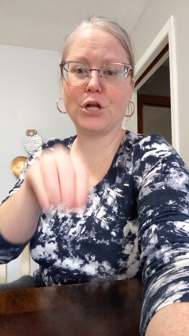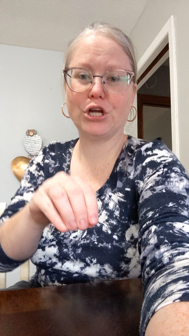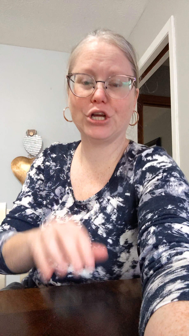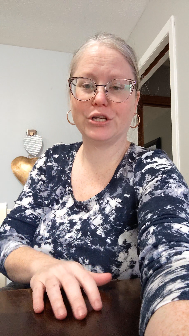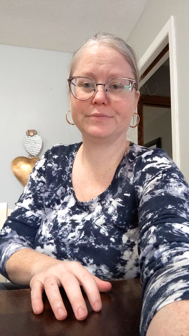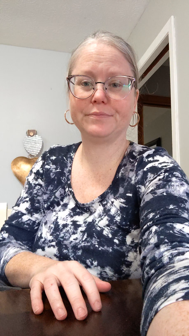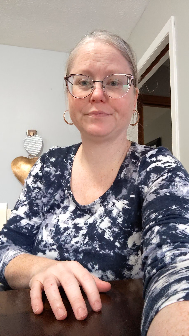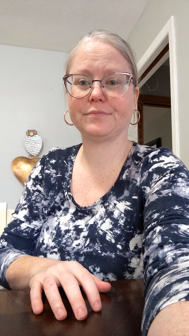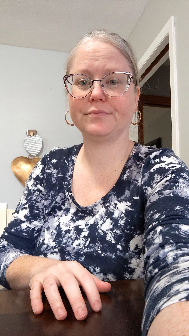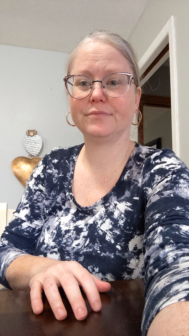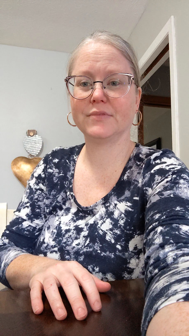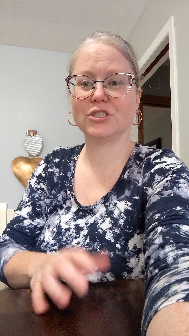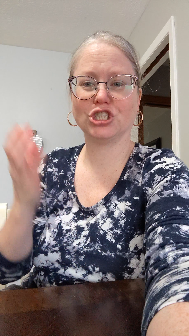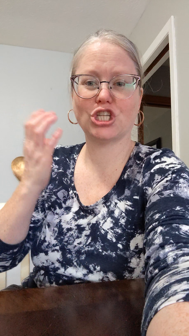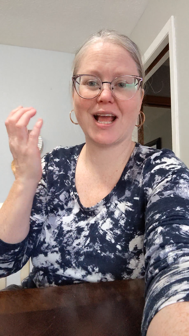shake